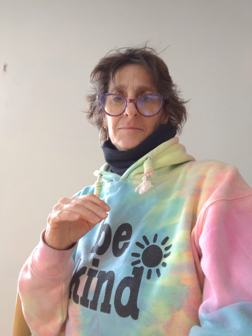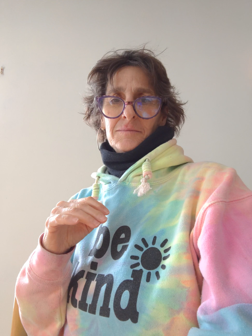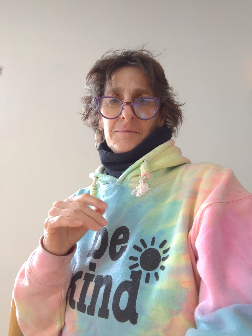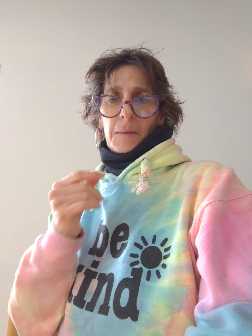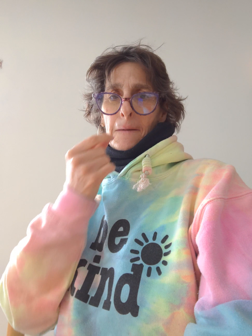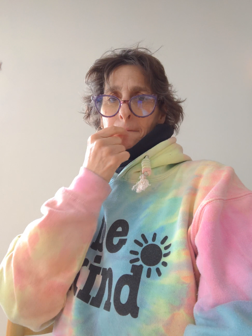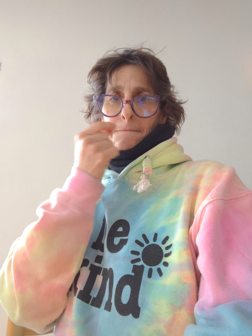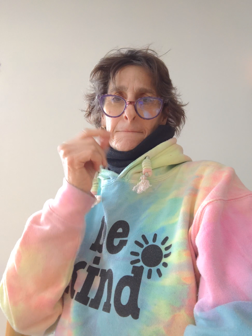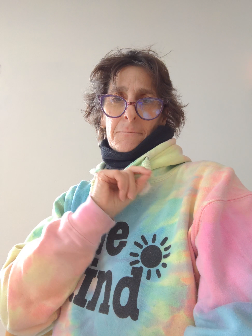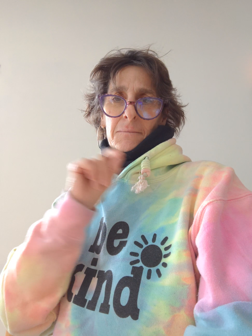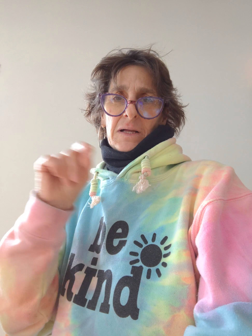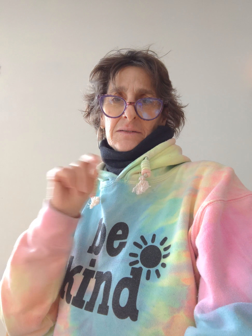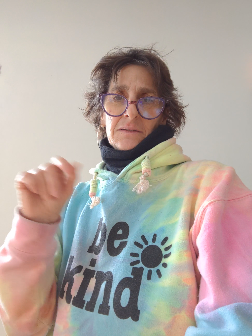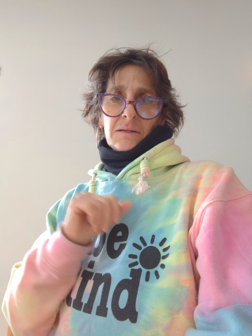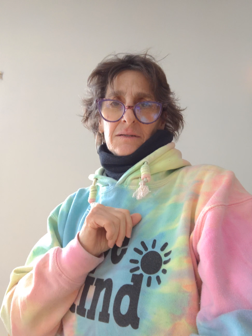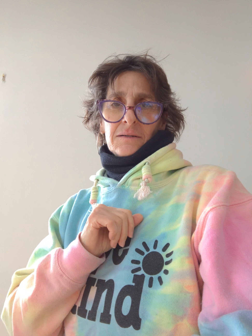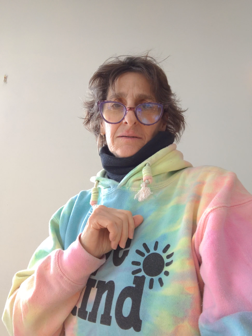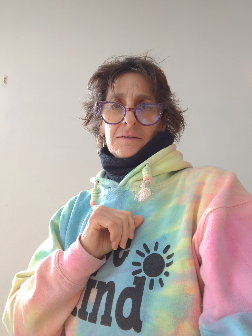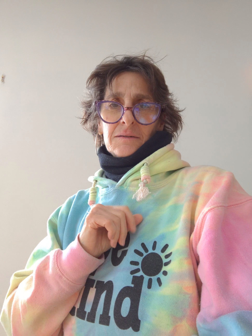pencil